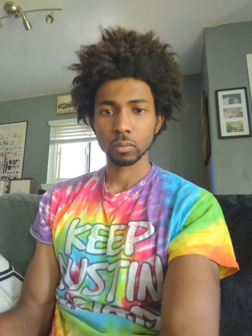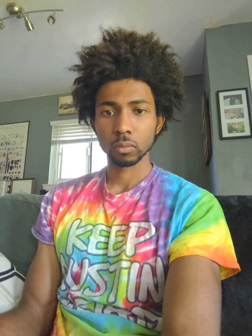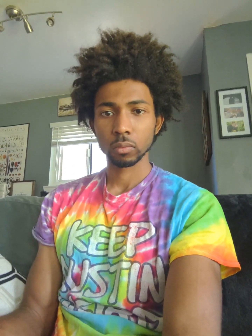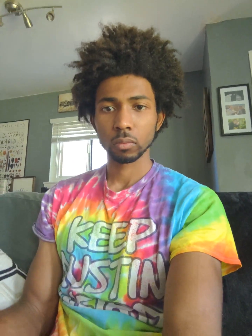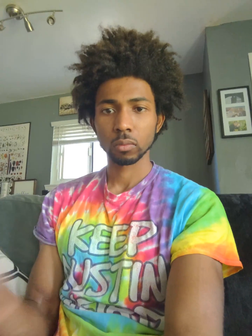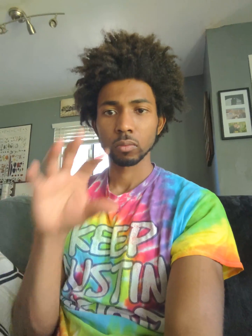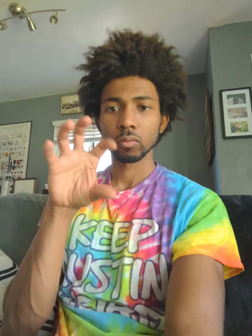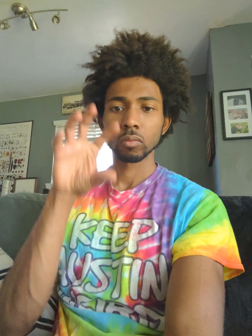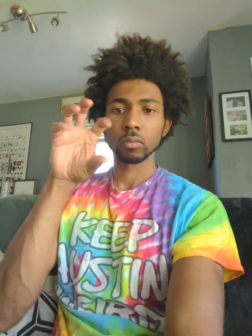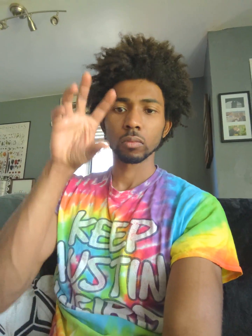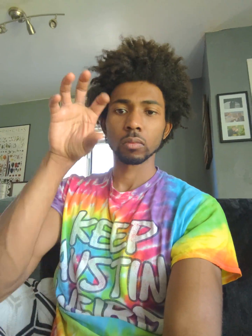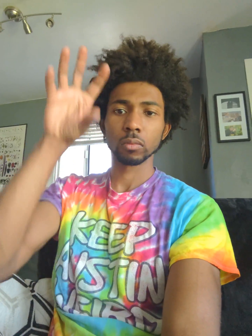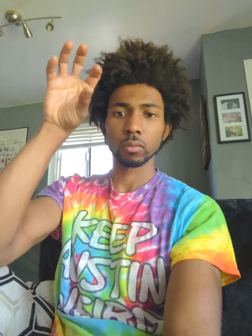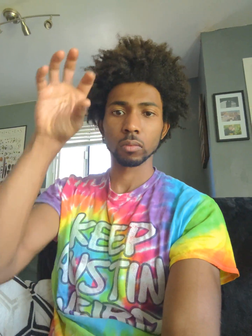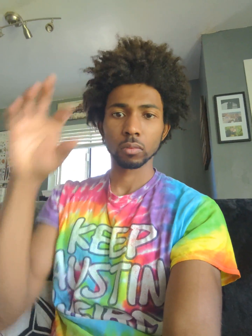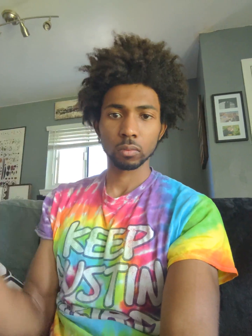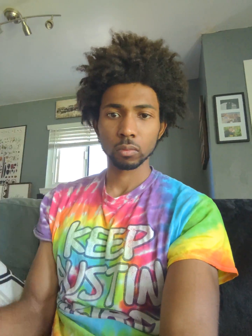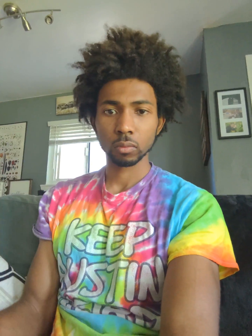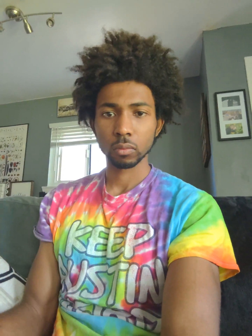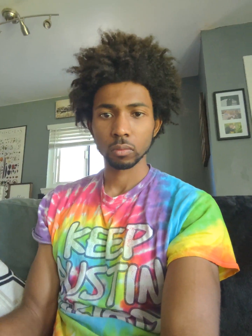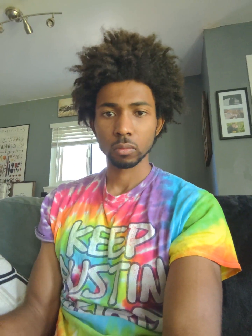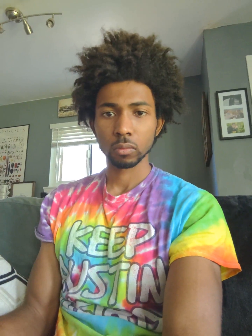climb